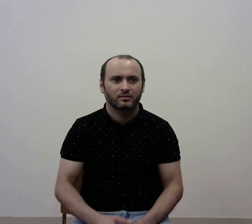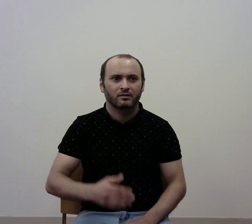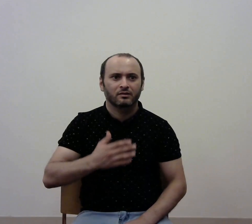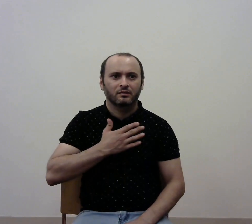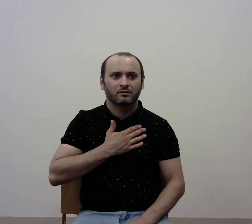mən